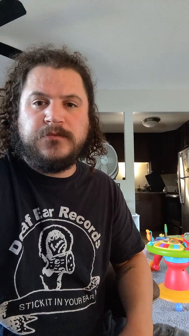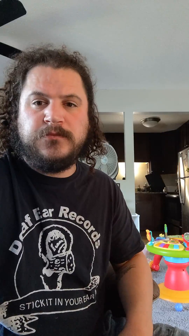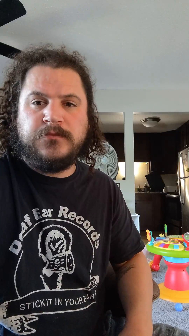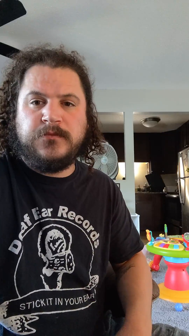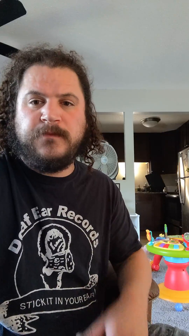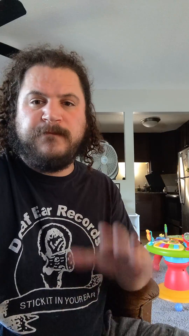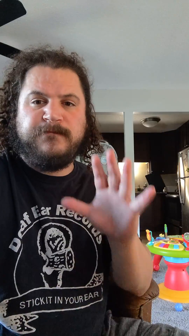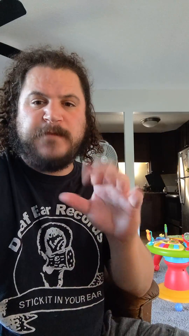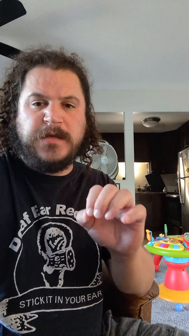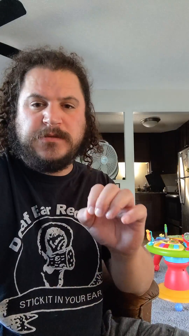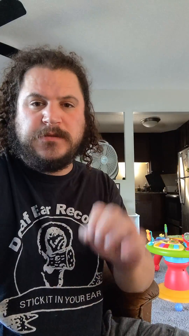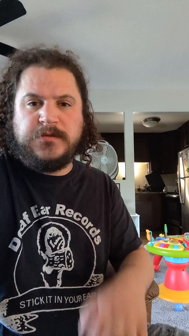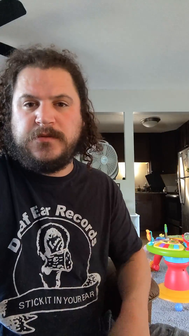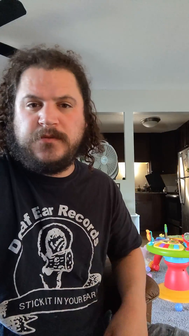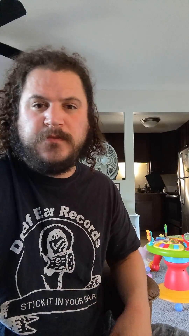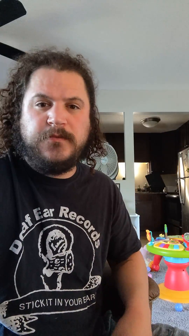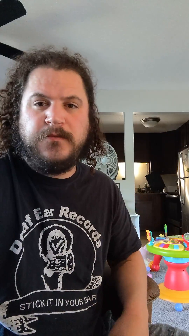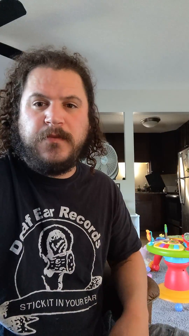bite